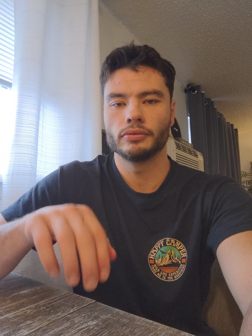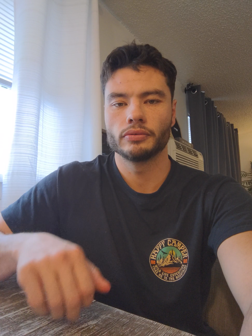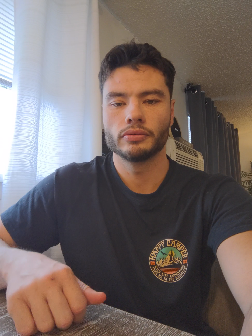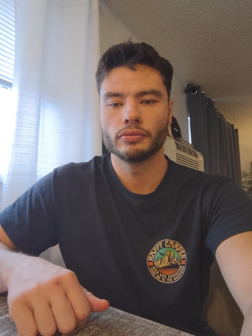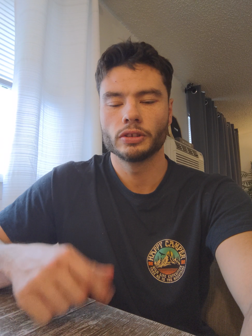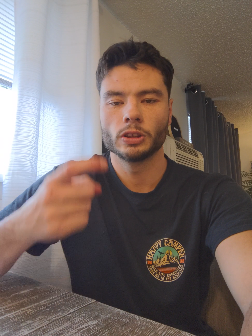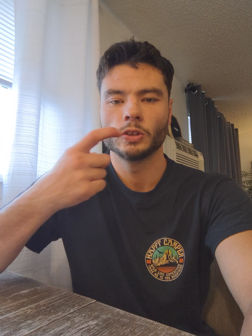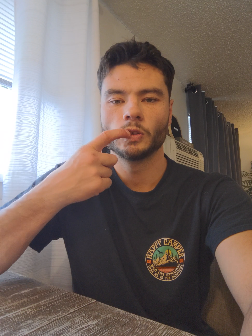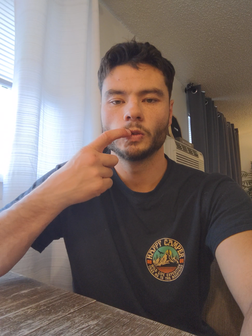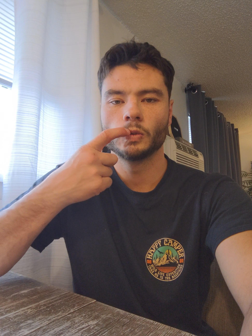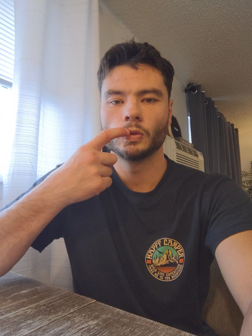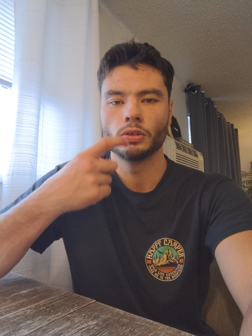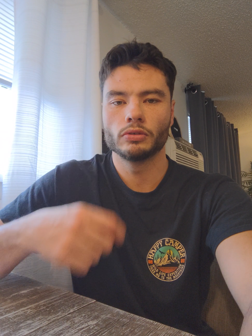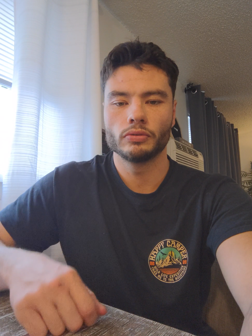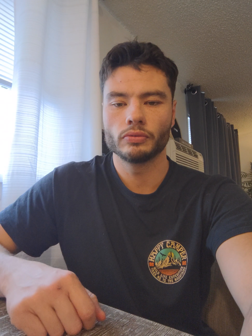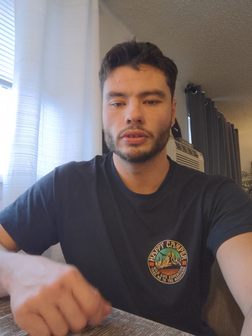tooth